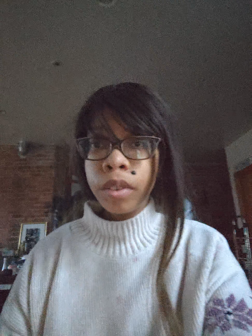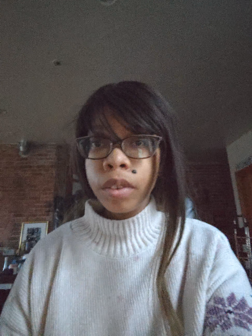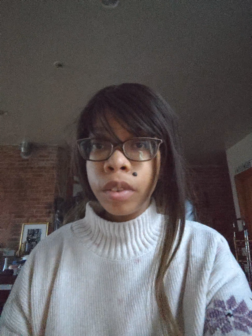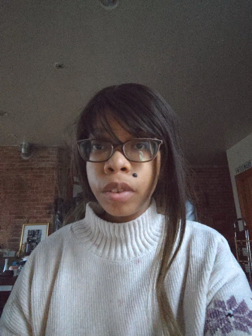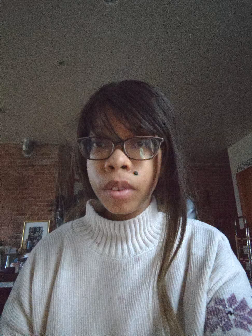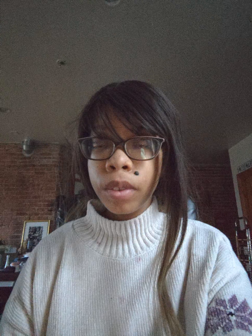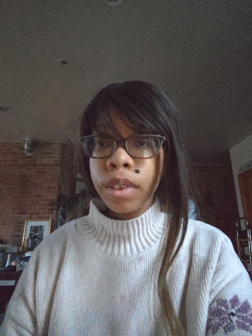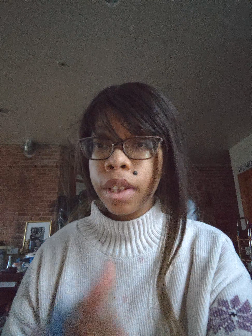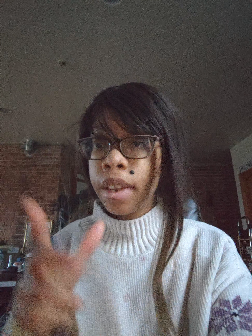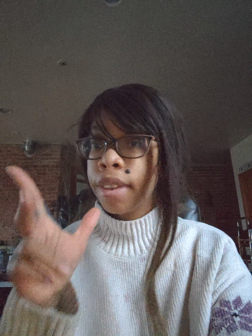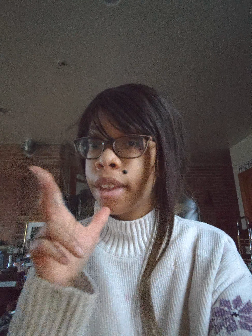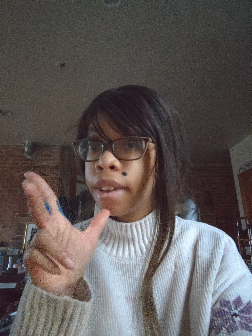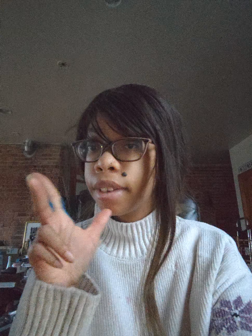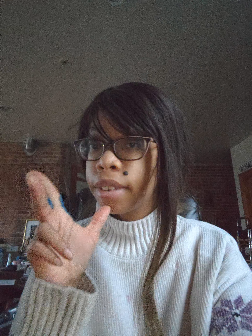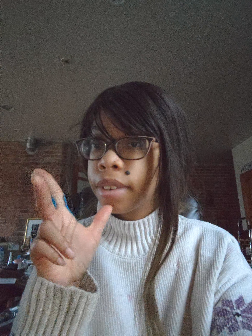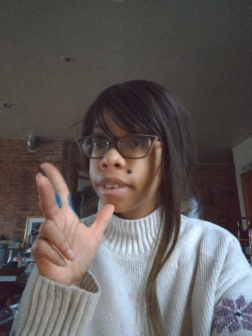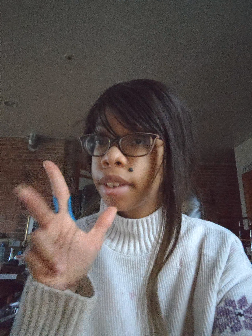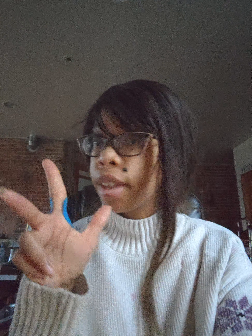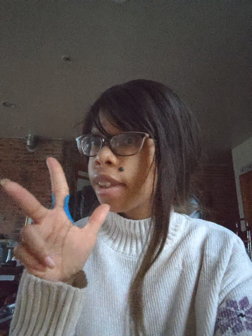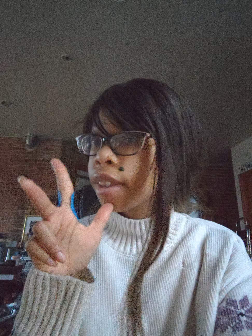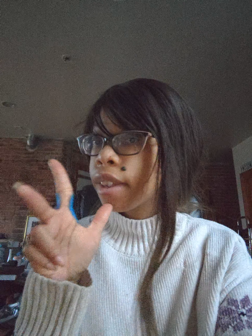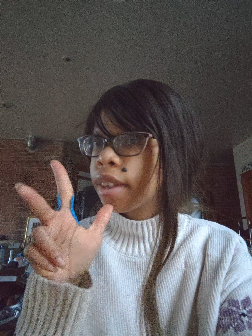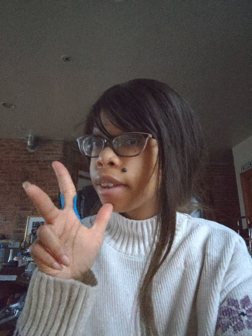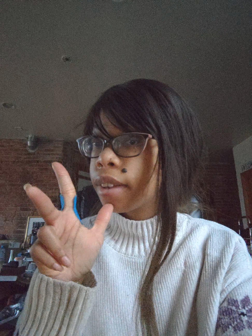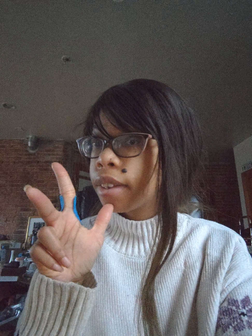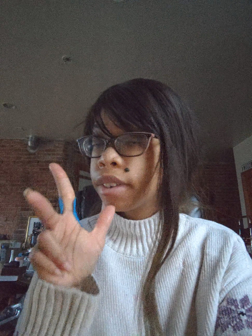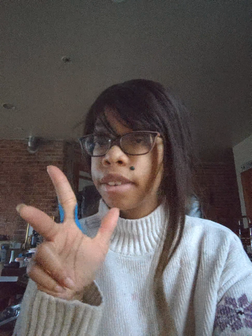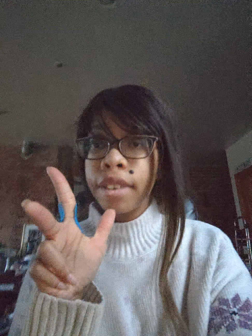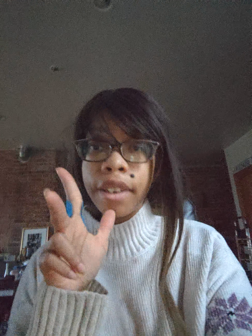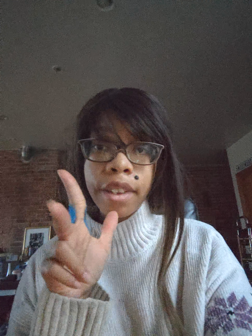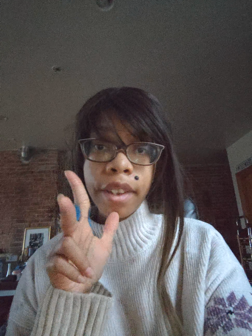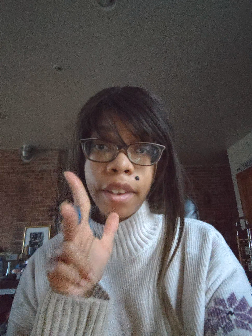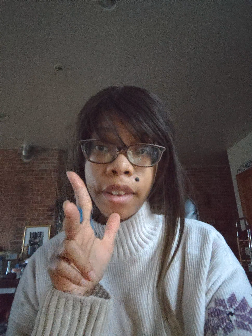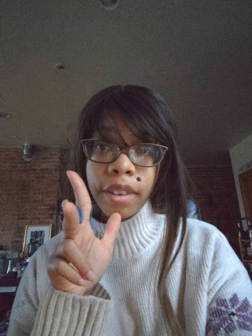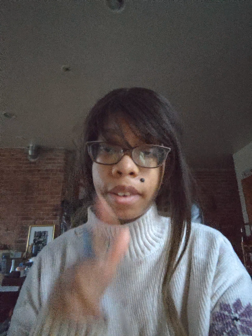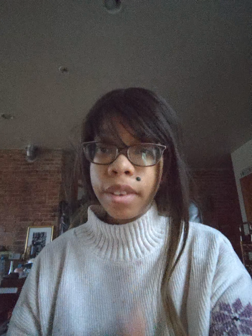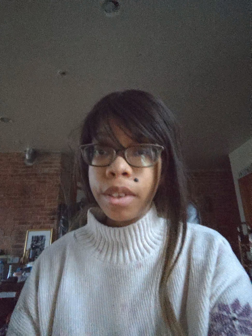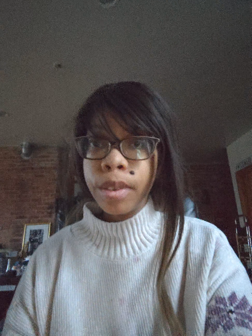hen